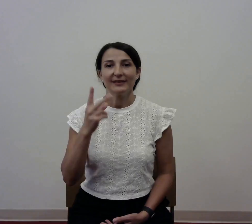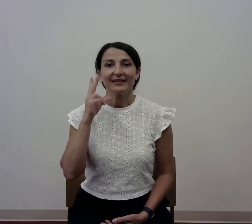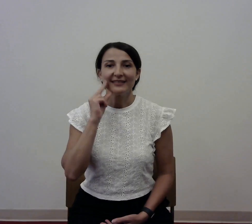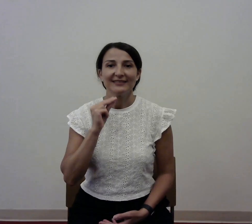qız